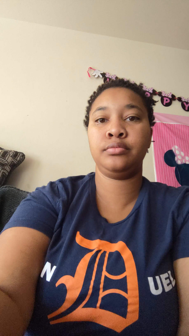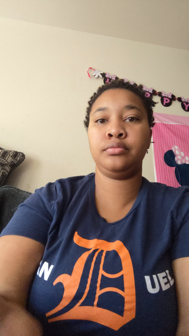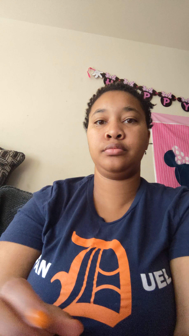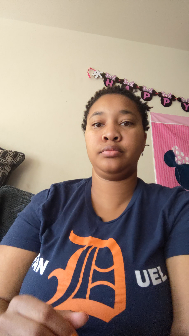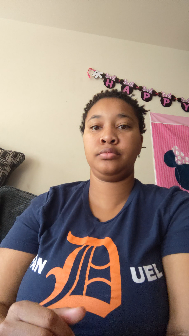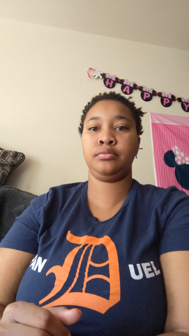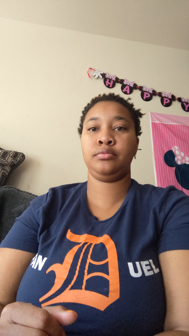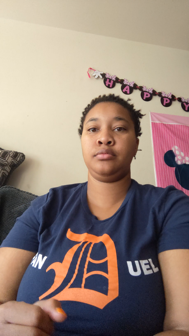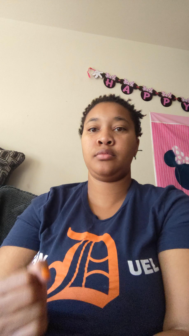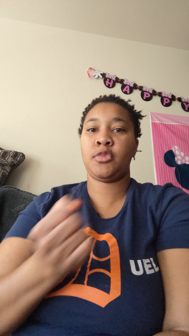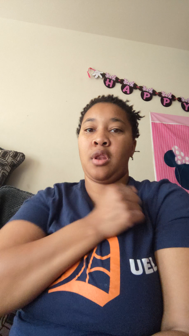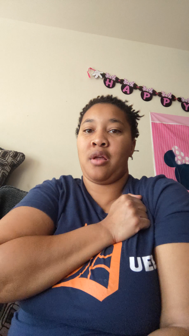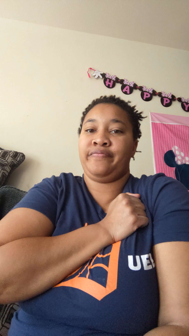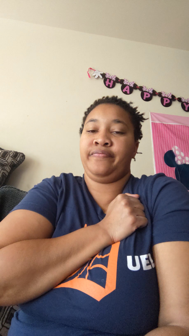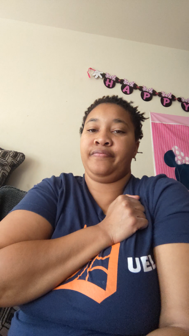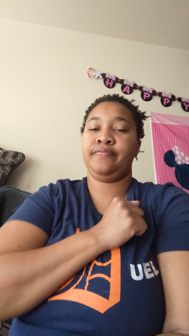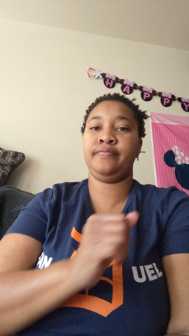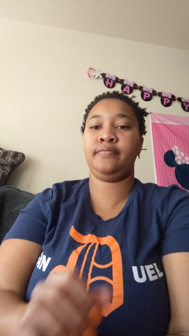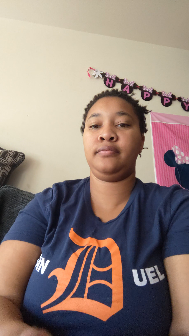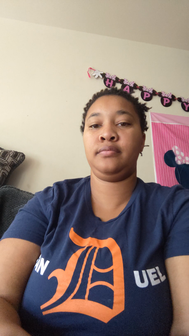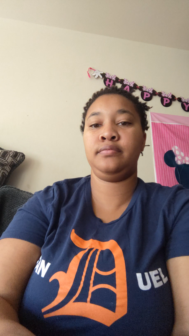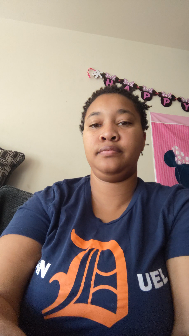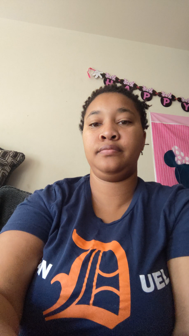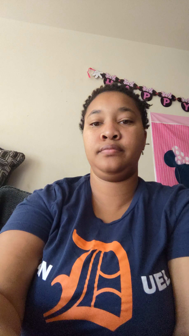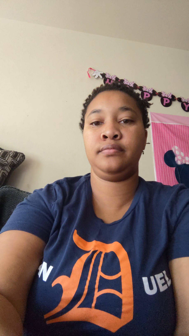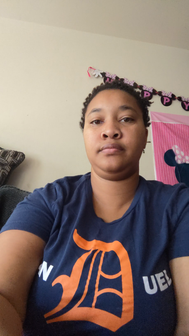love